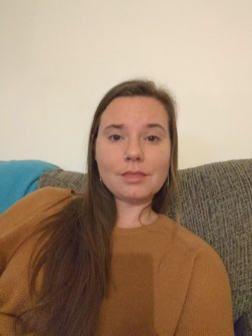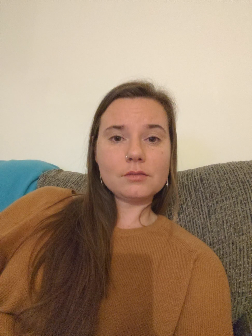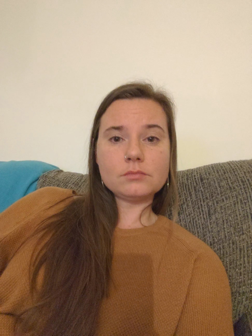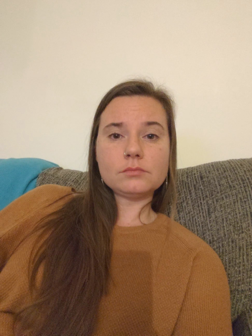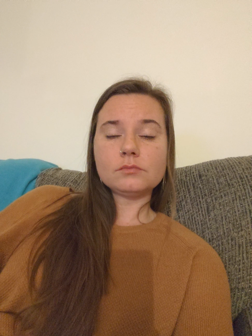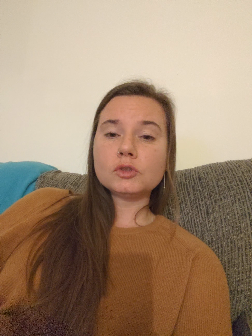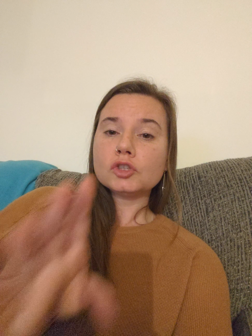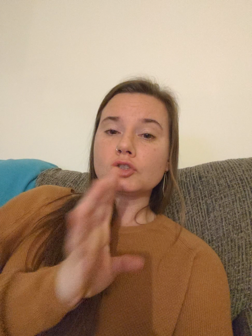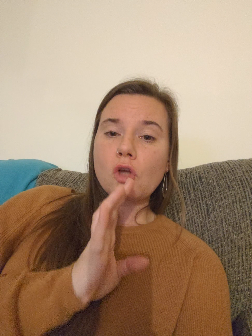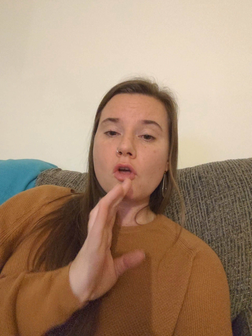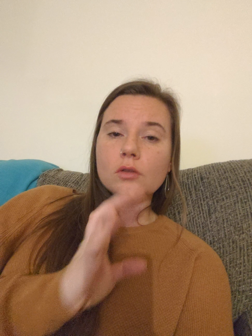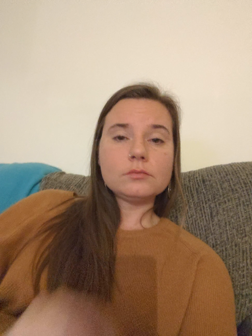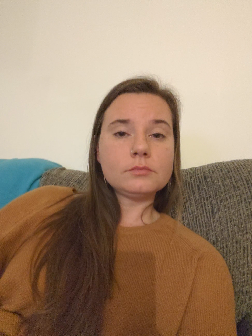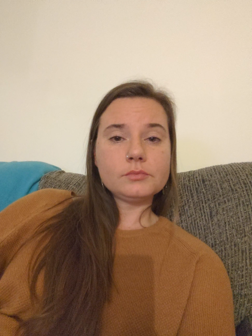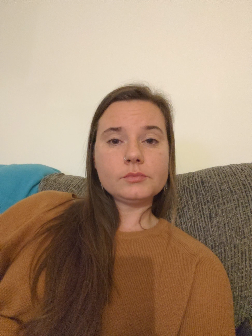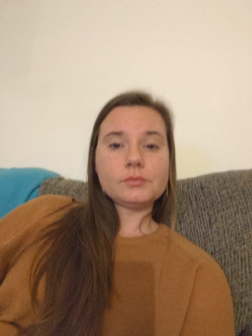talk